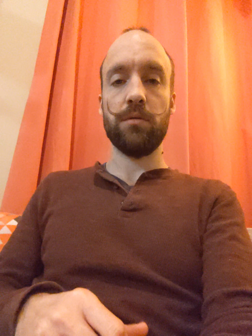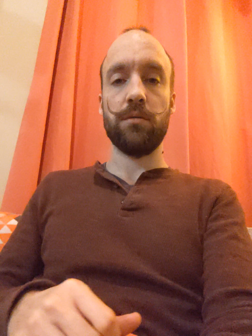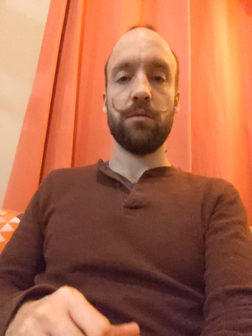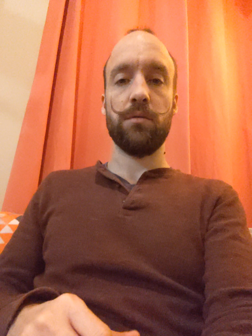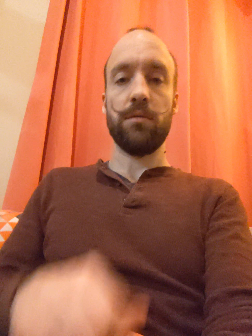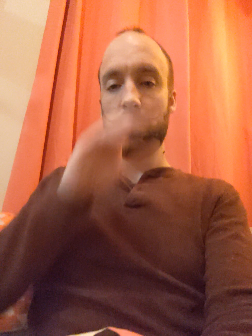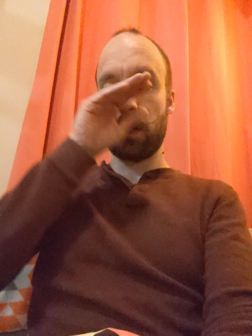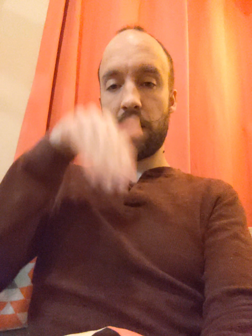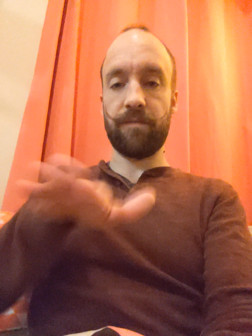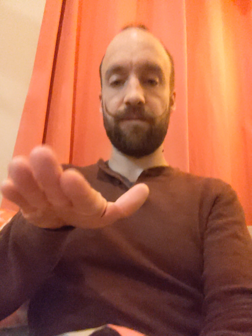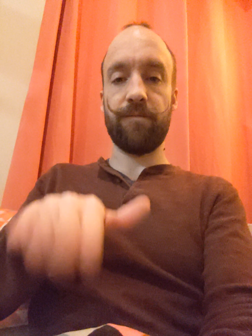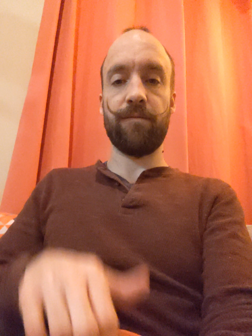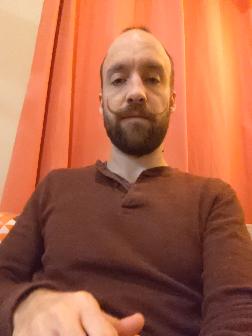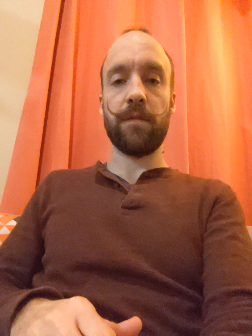elephant